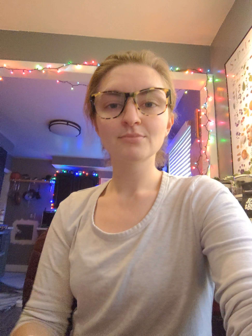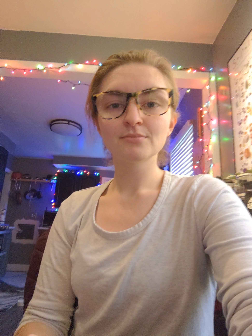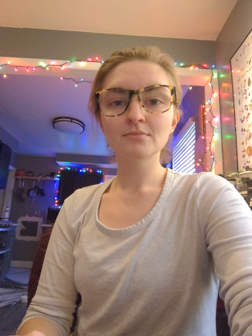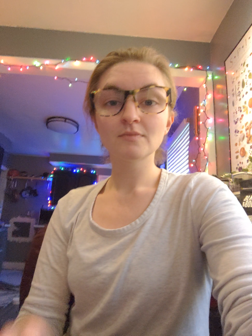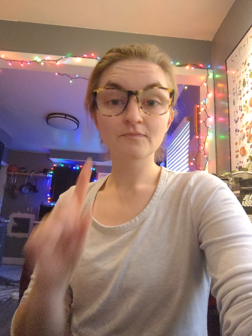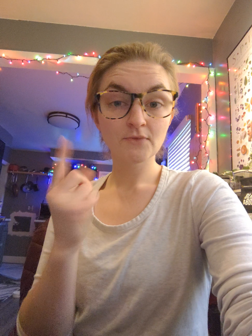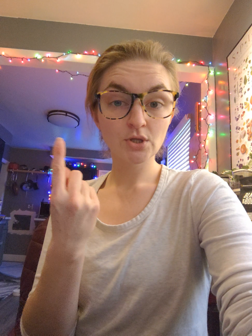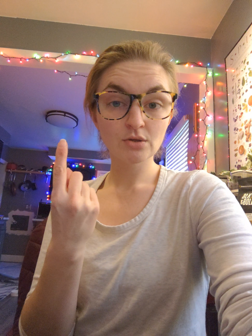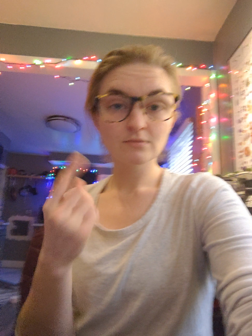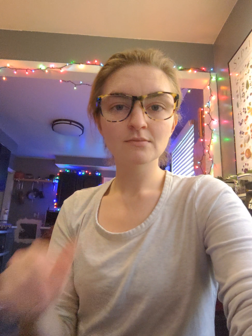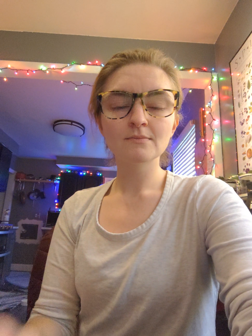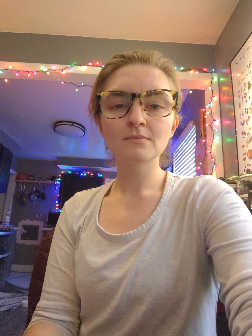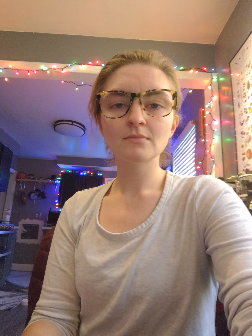first